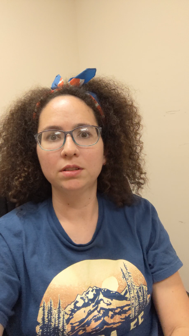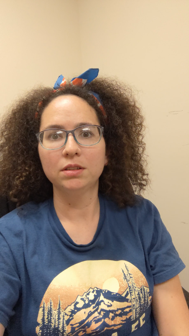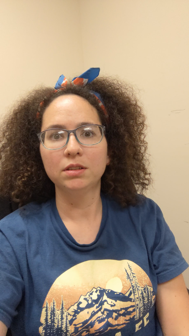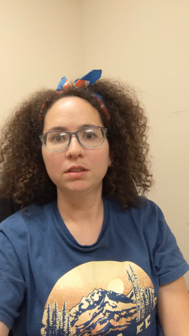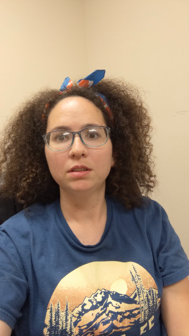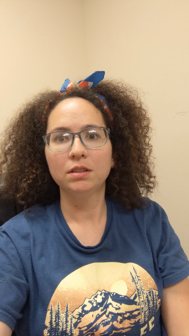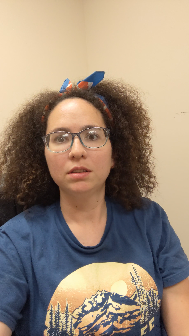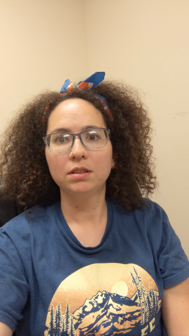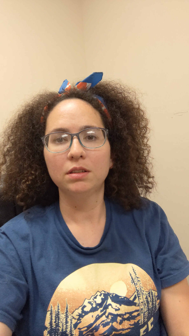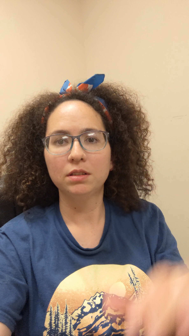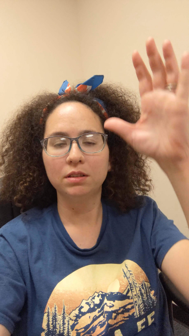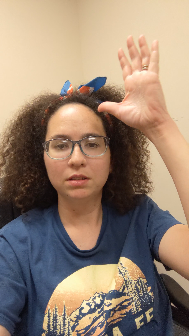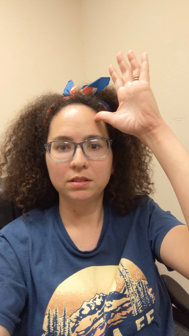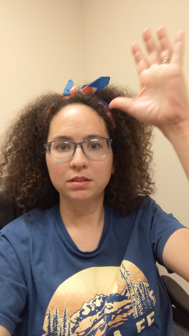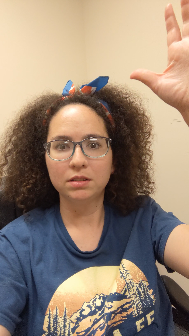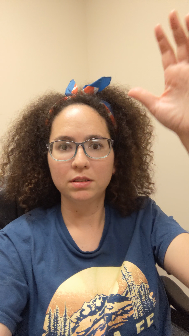deer